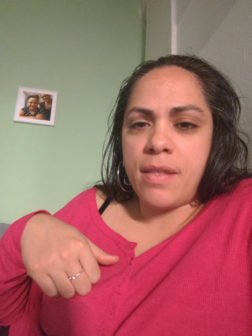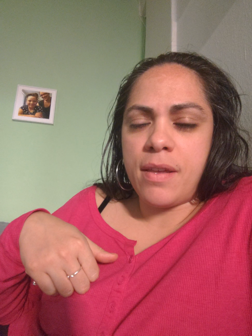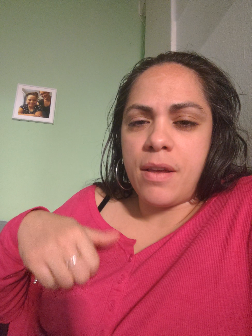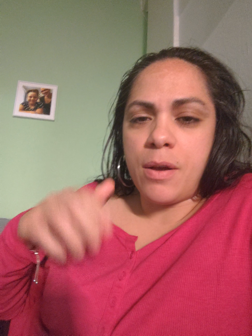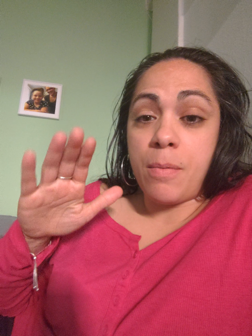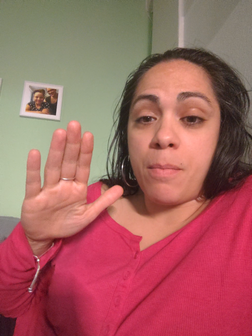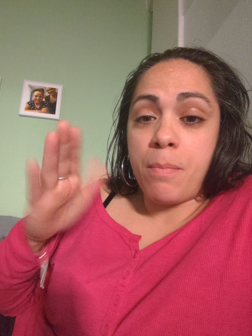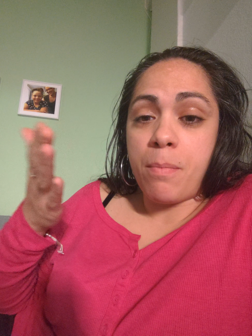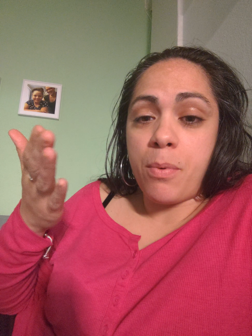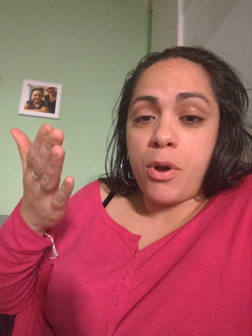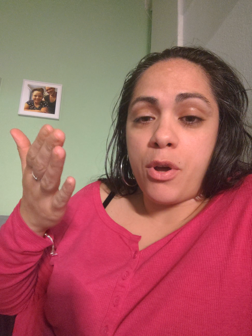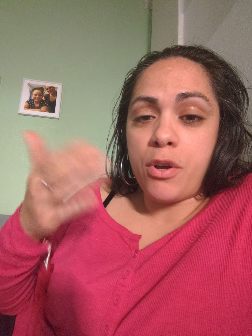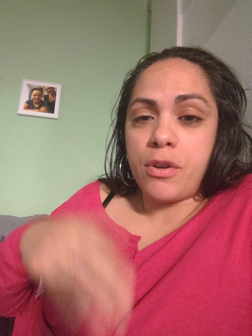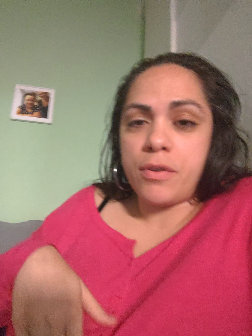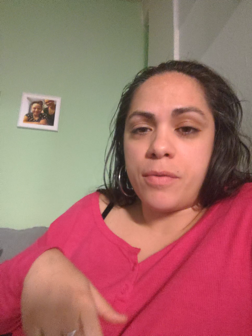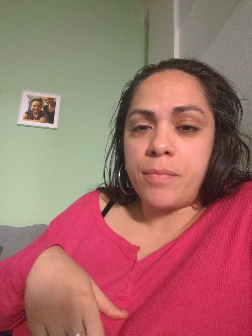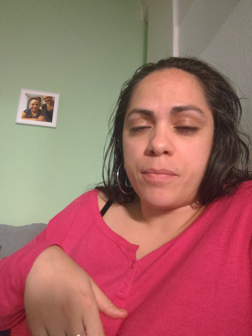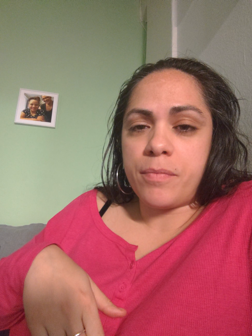book